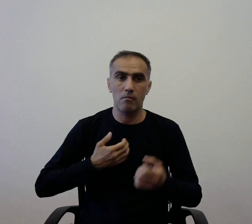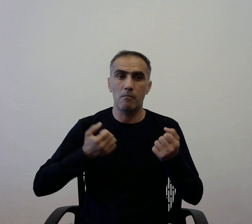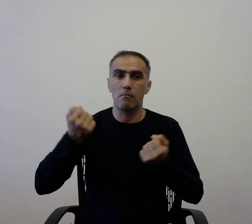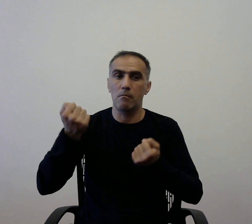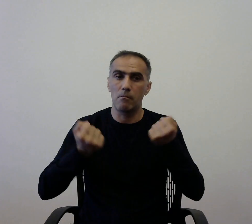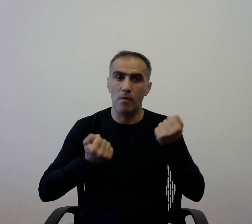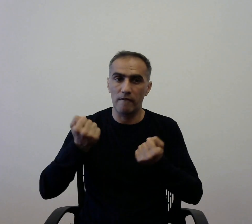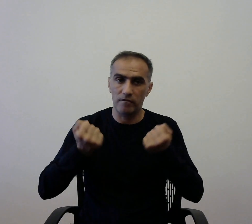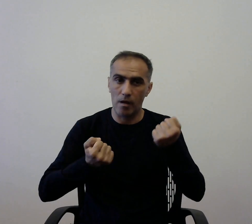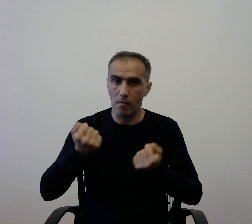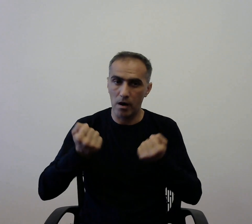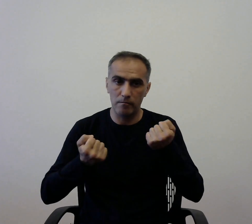avtomobil